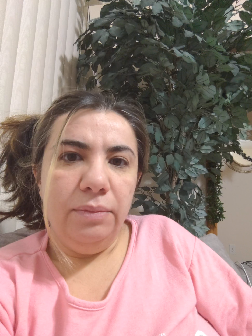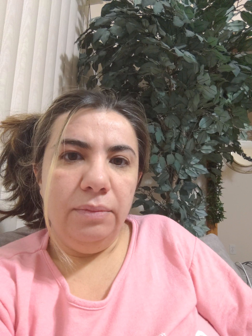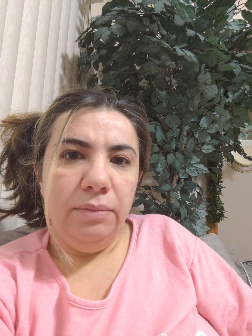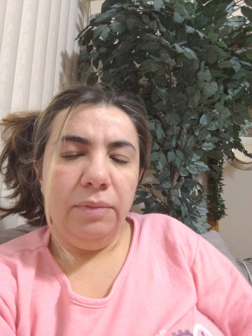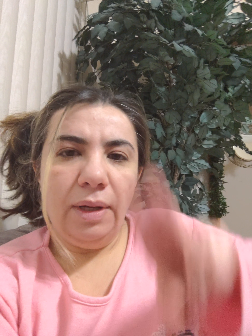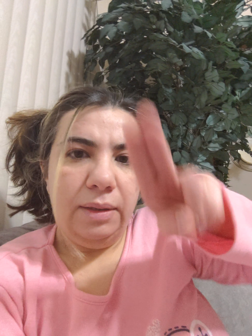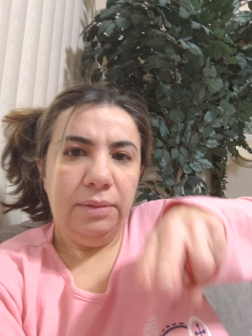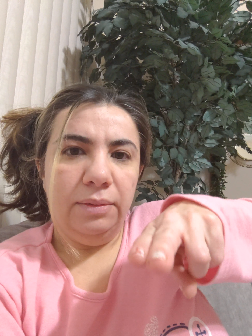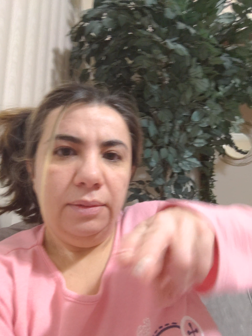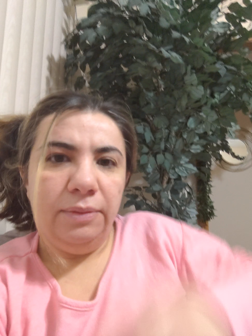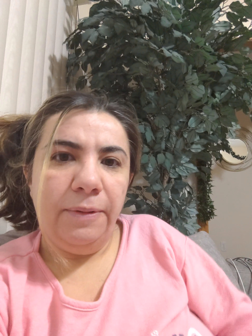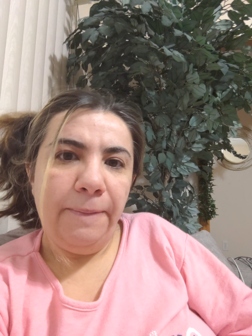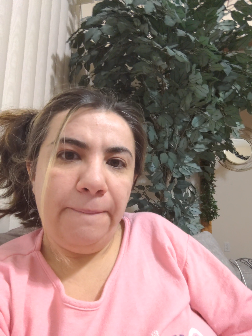chair